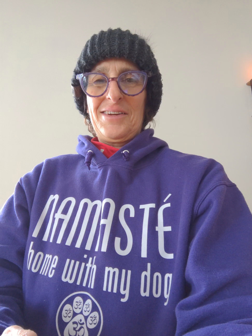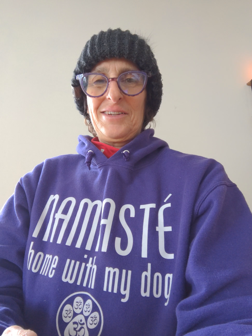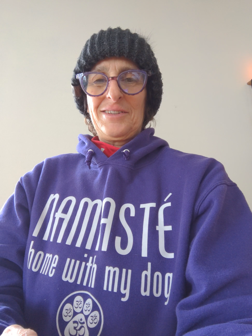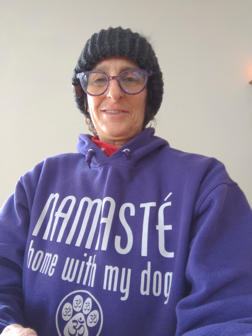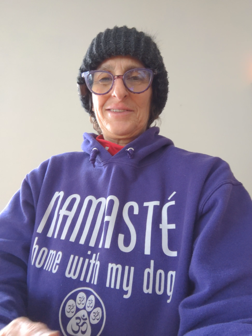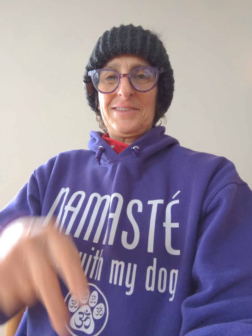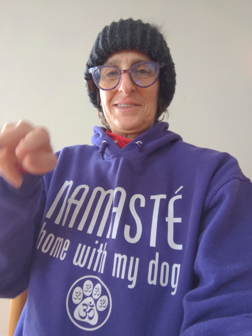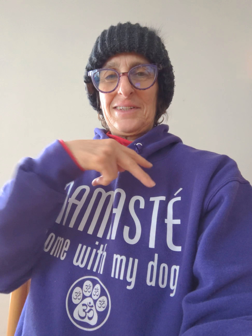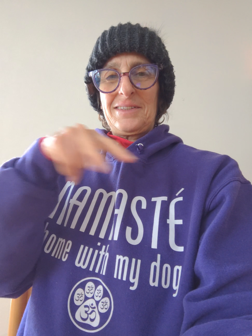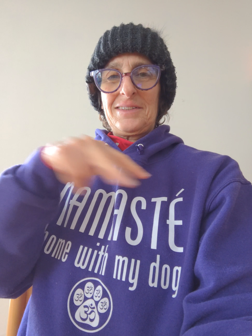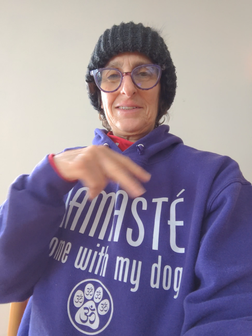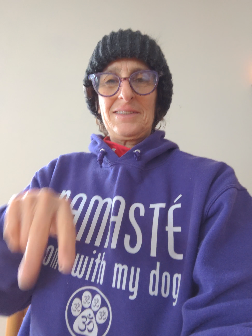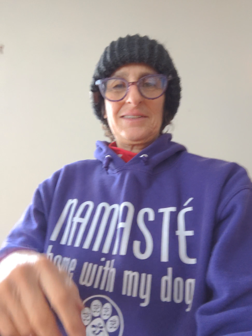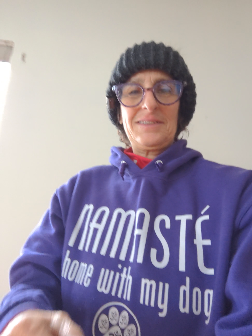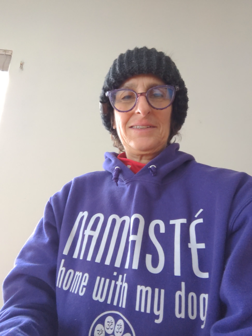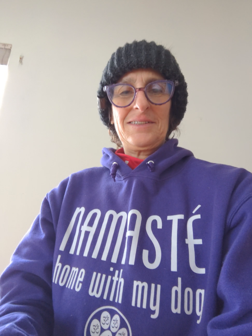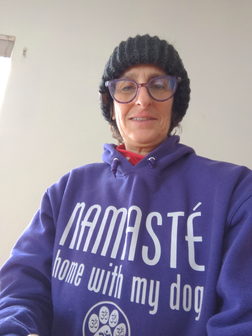dance